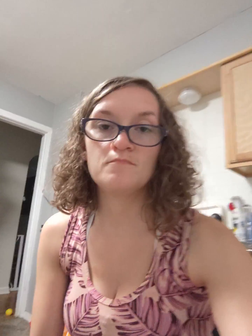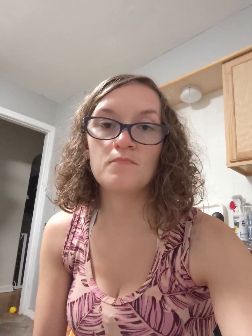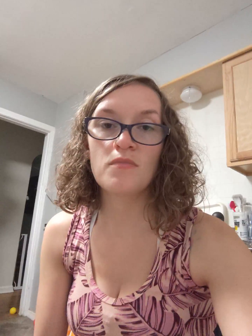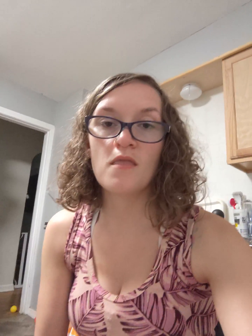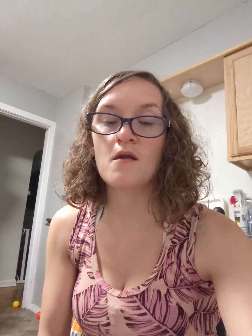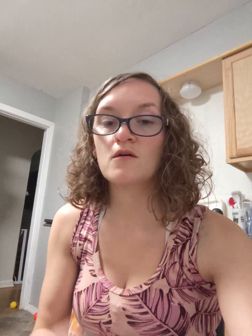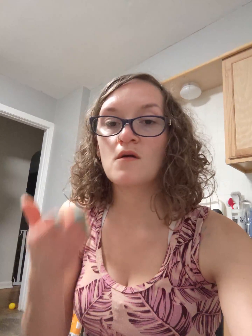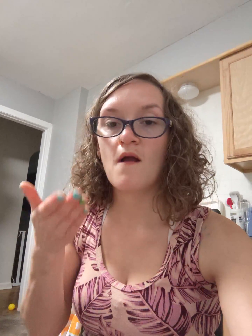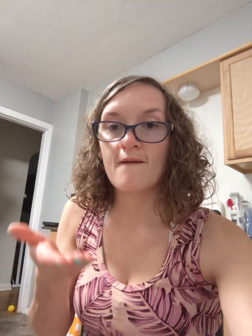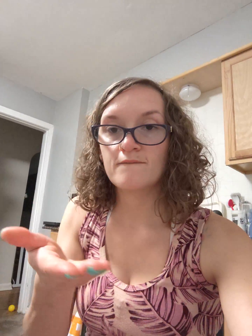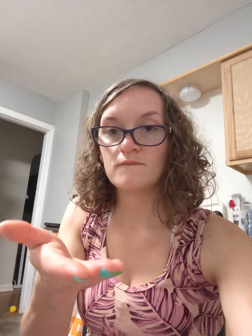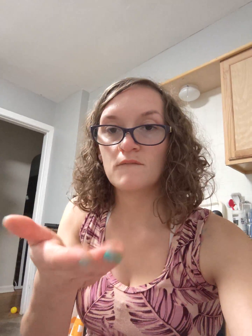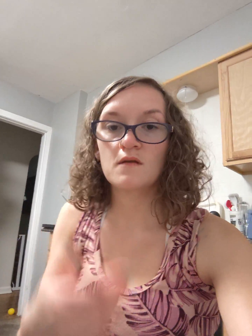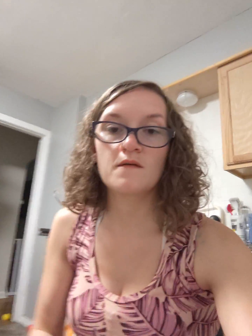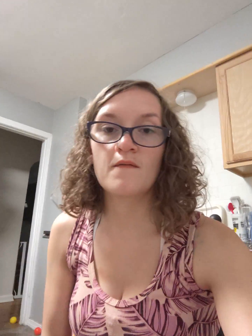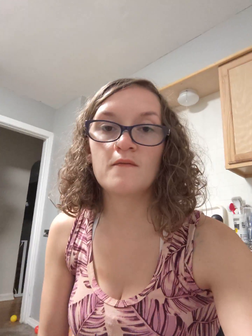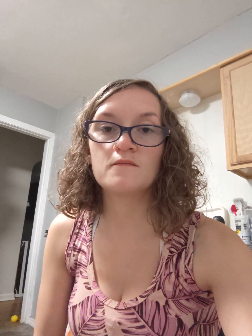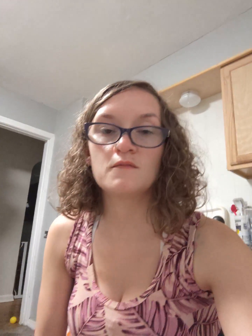oven